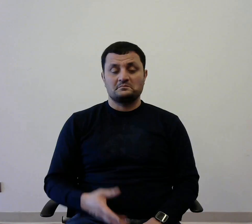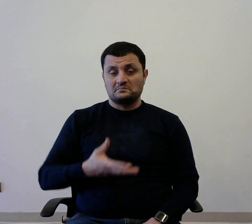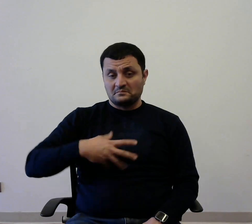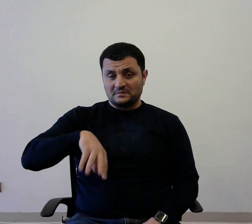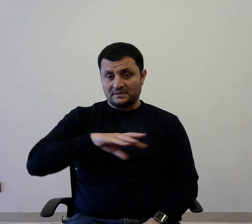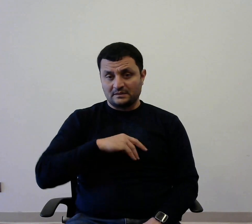biz